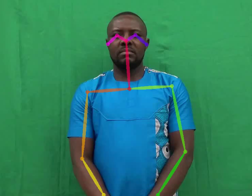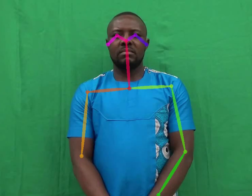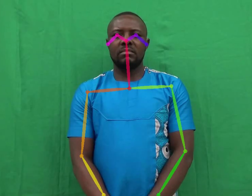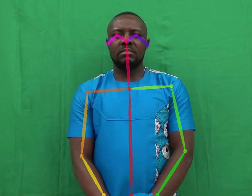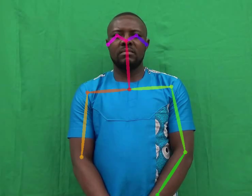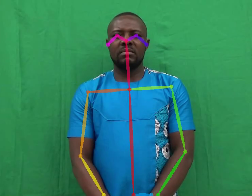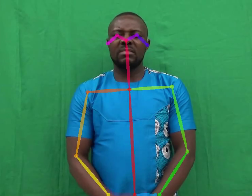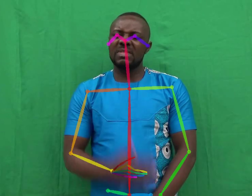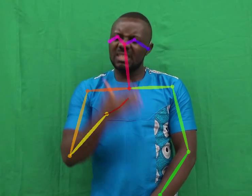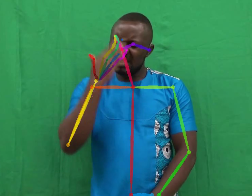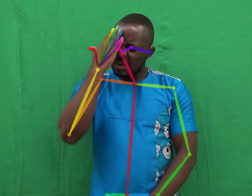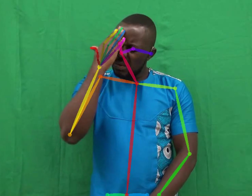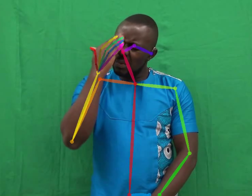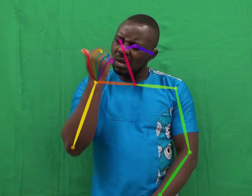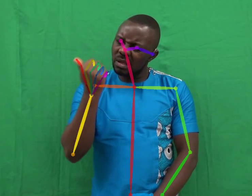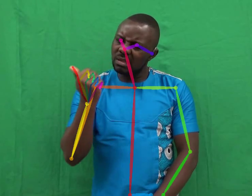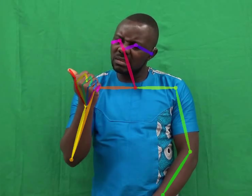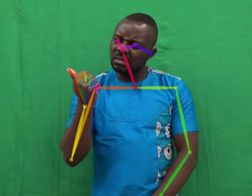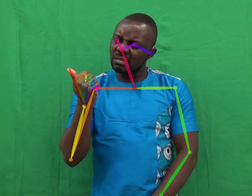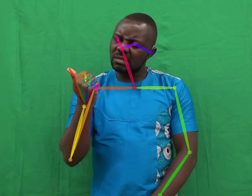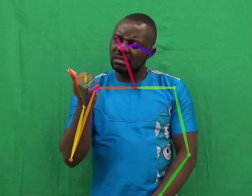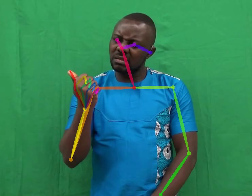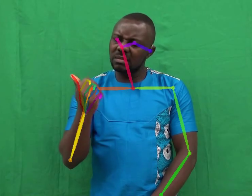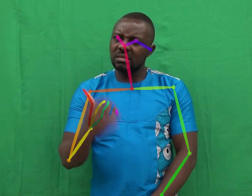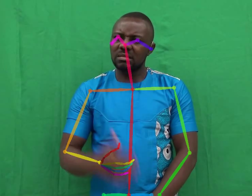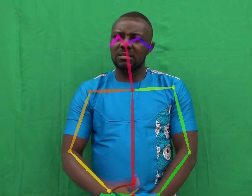why